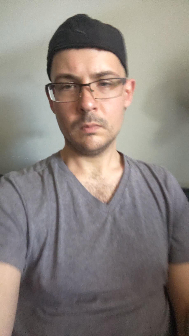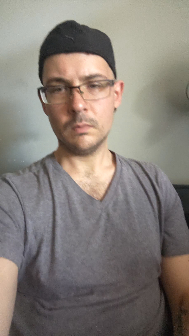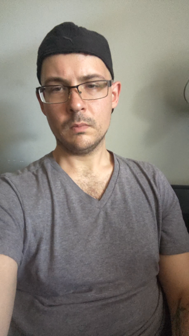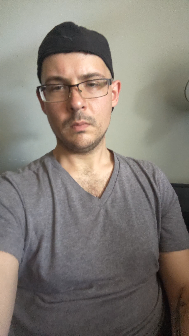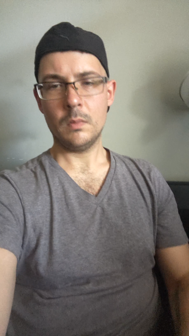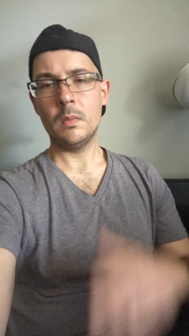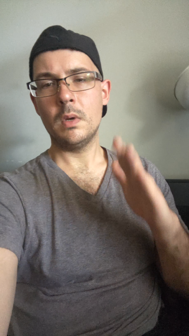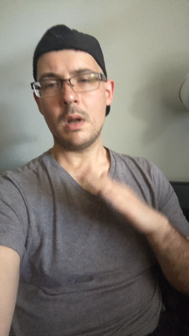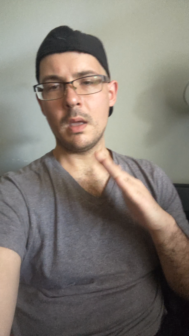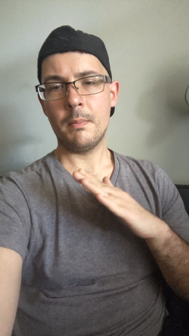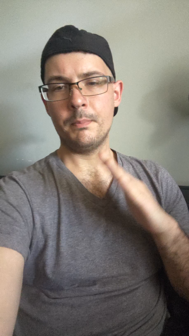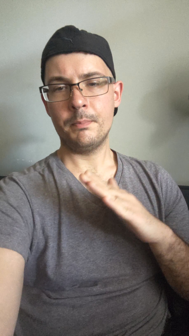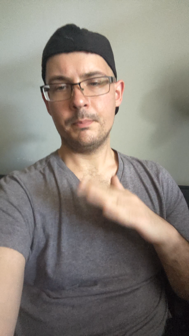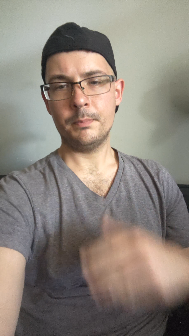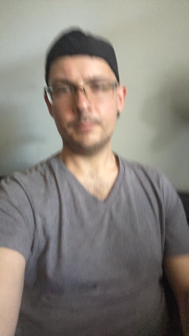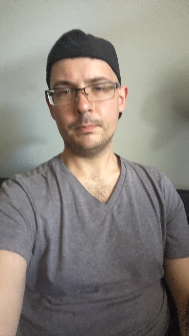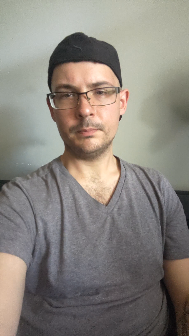clap